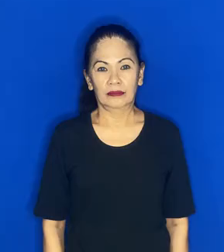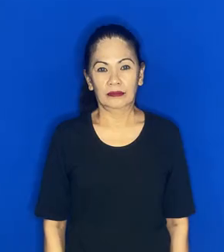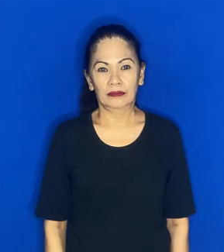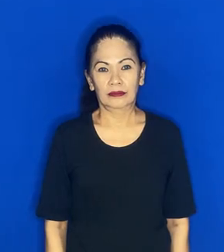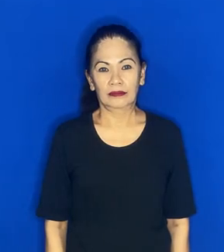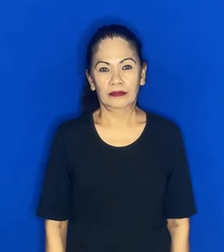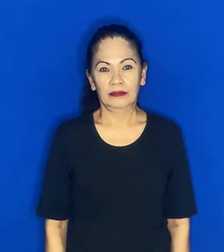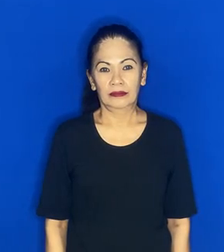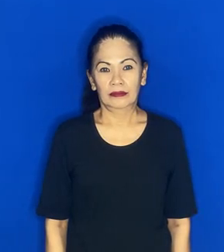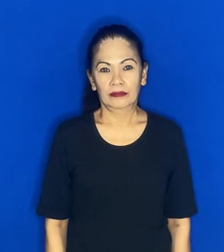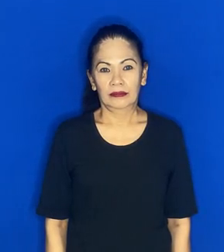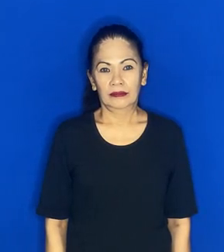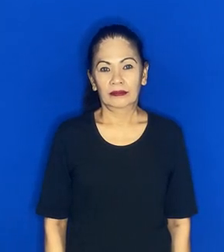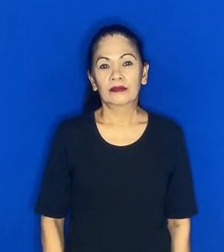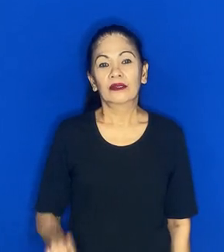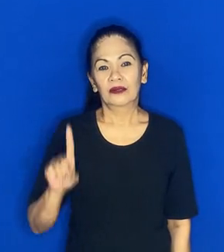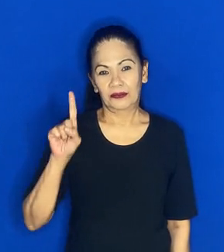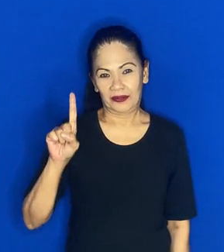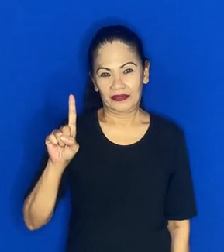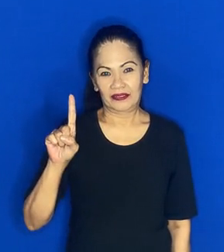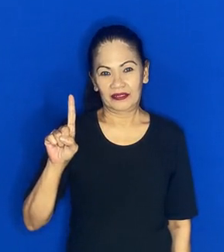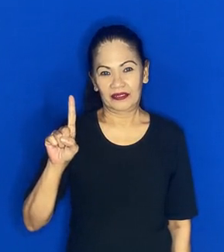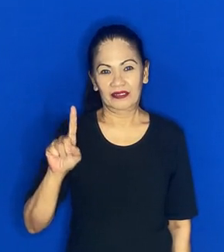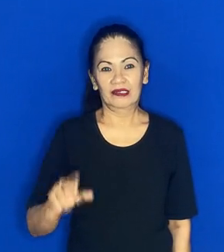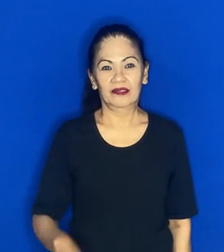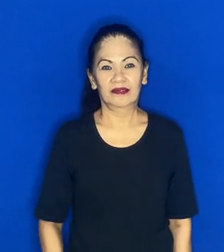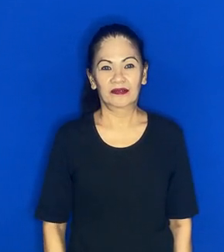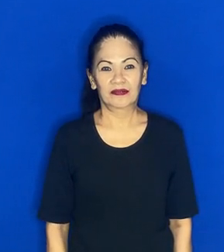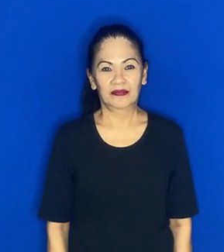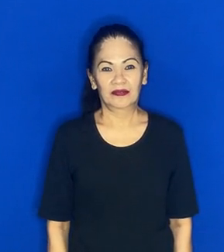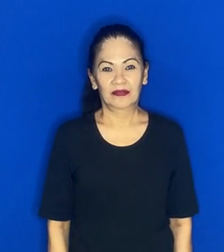one